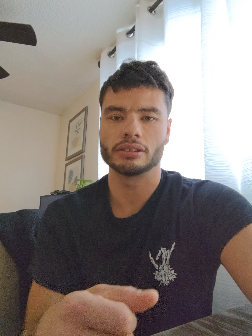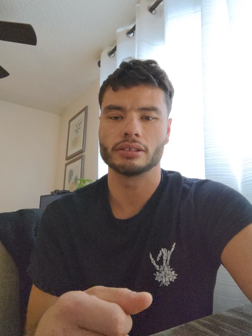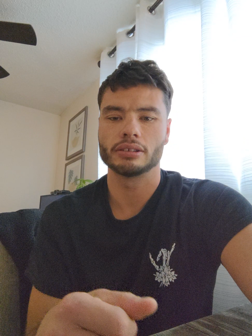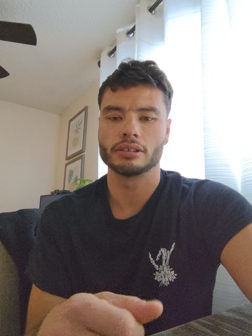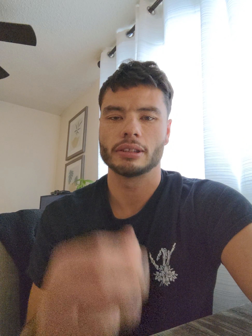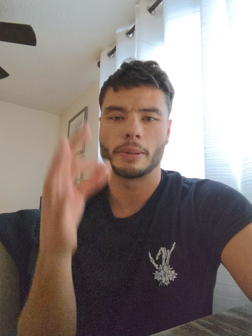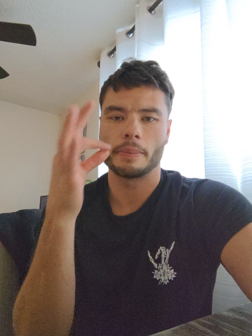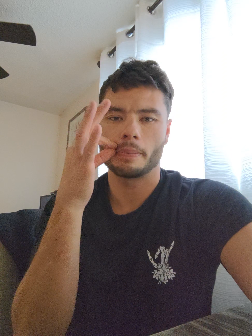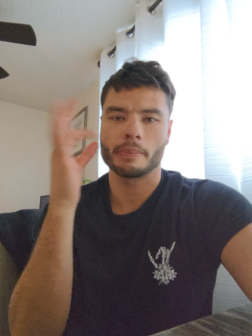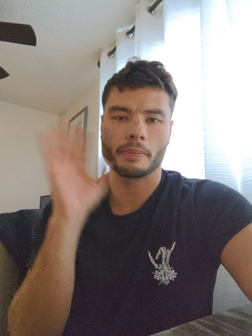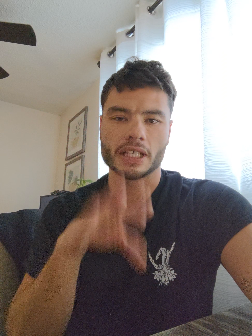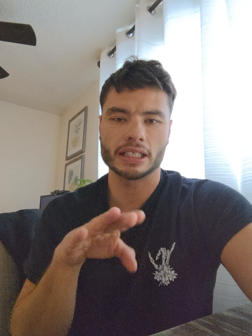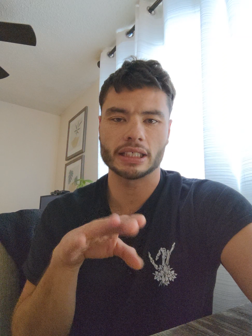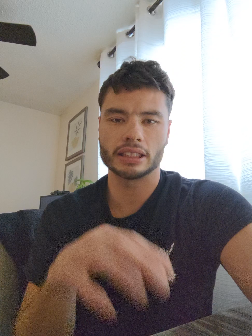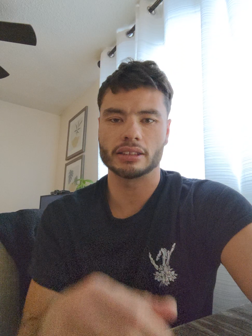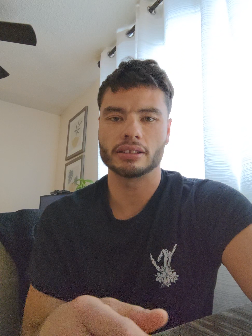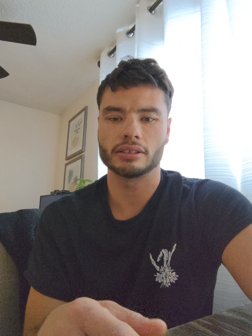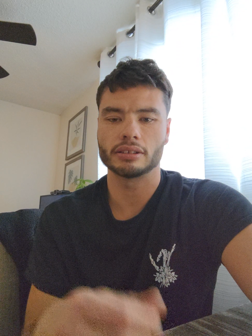bee